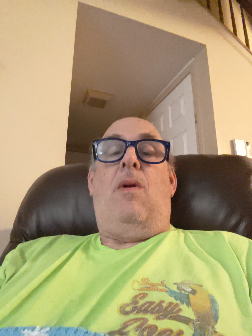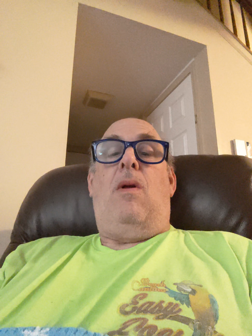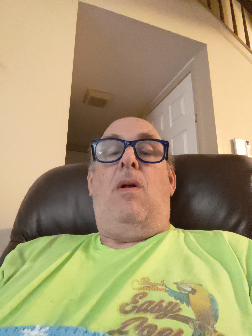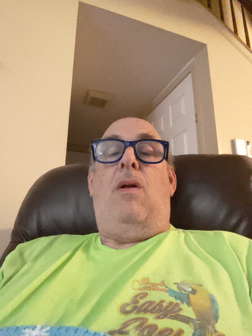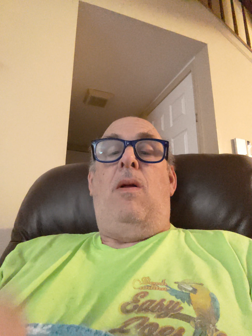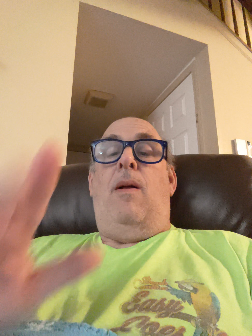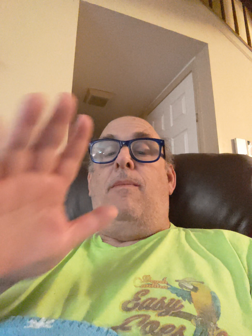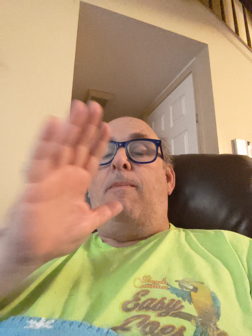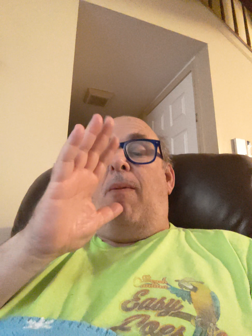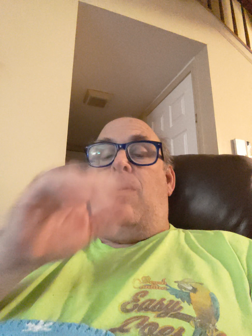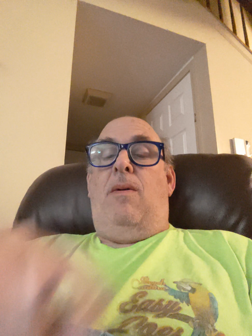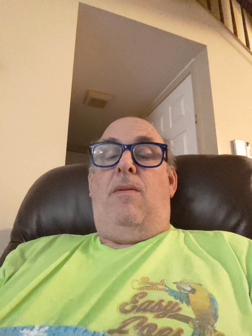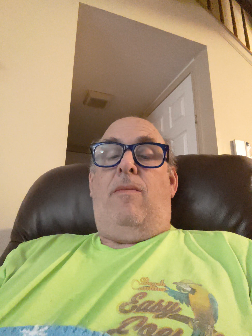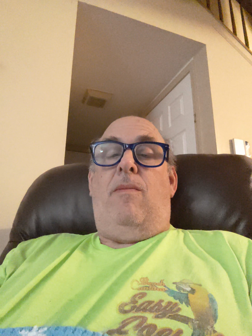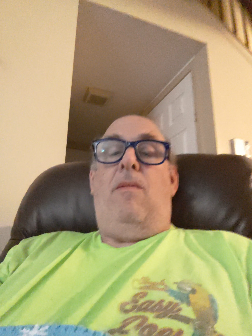mom